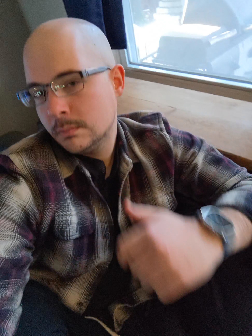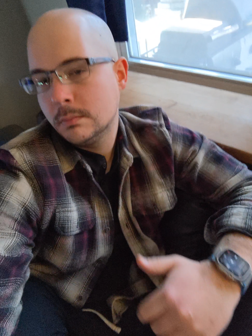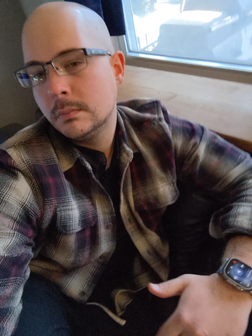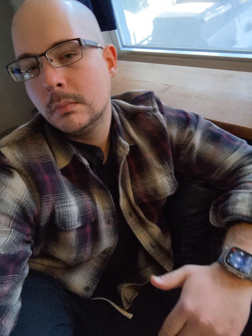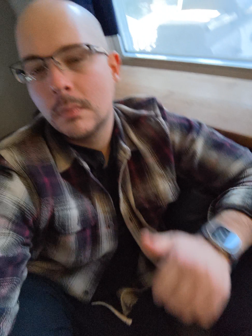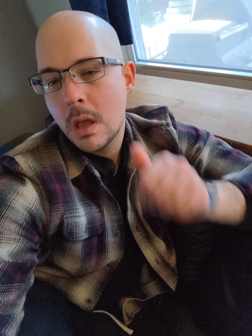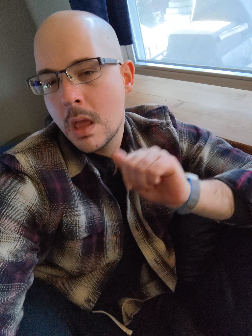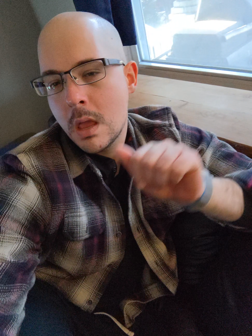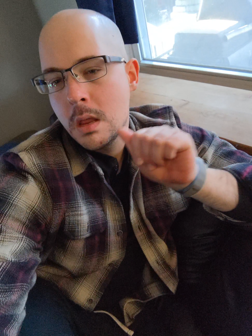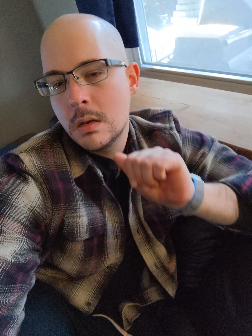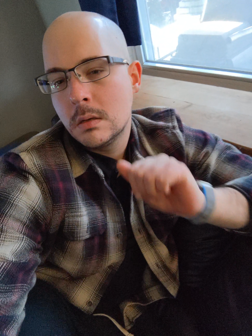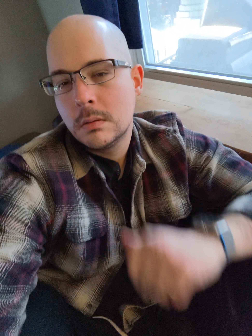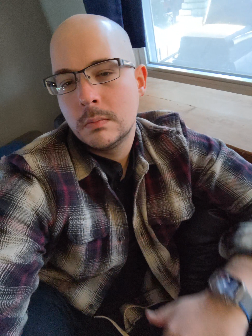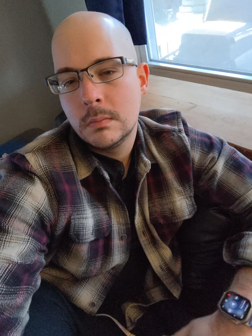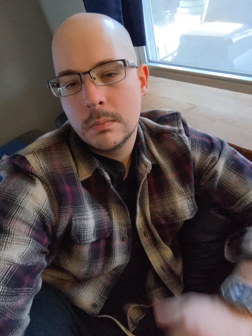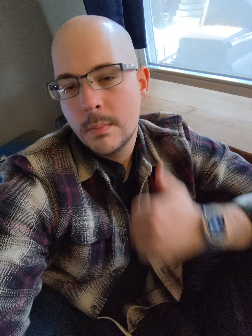aunt